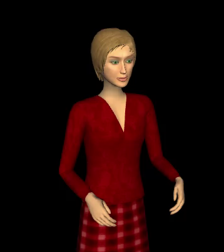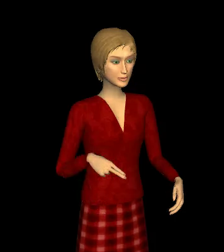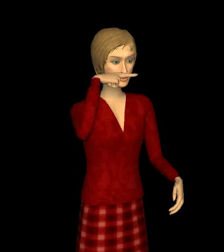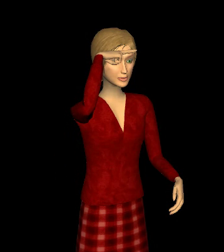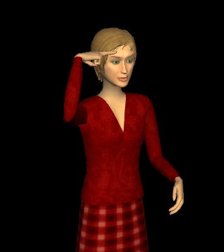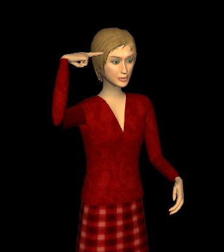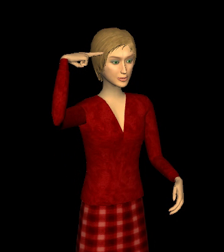أسود